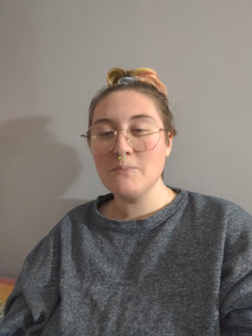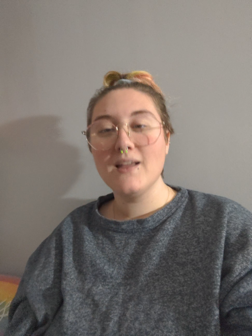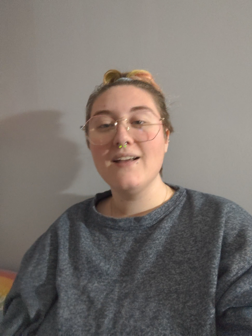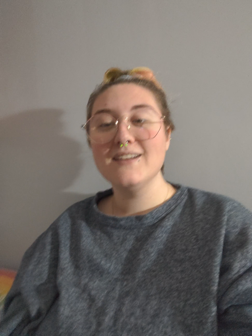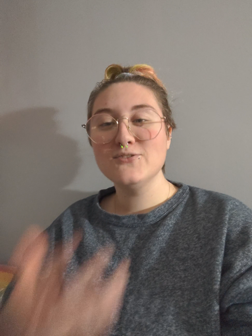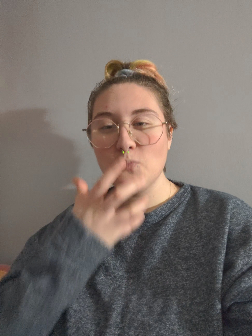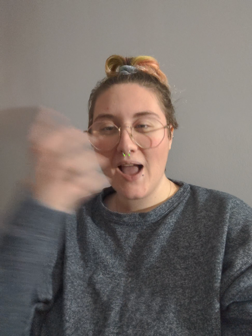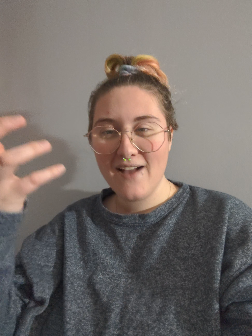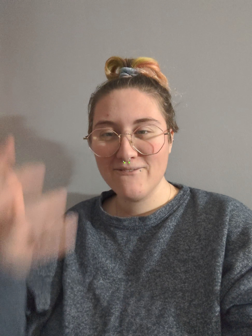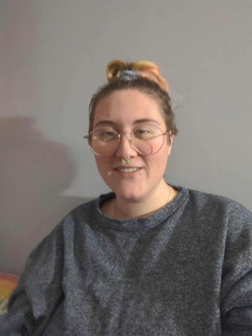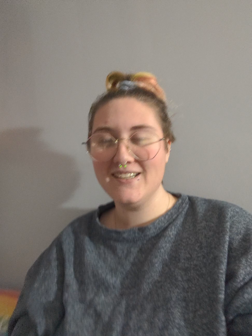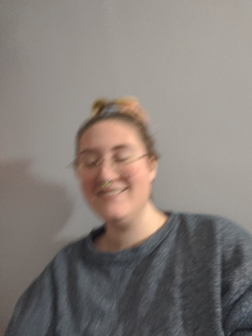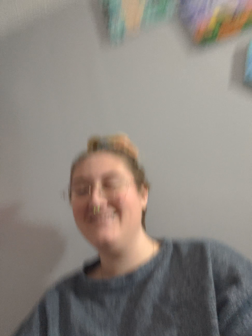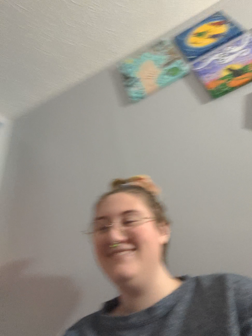giraffe